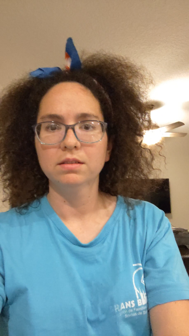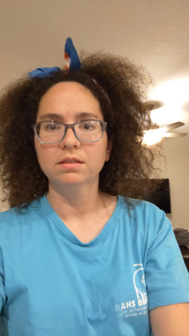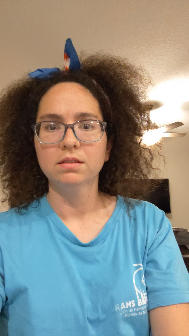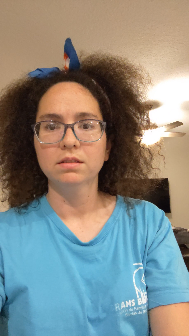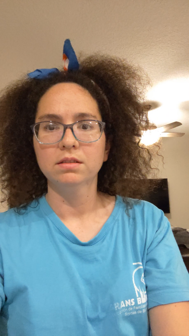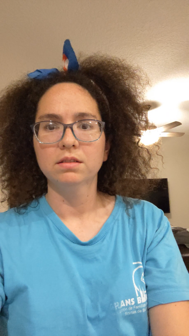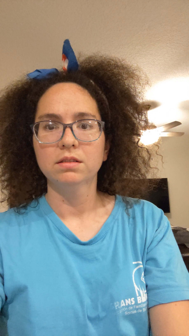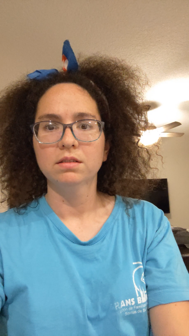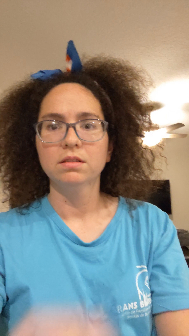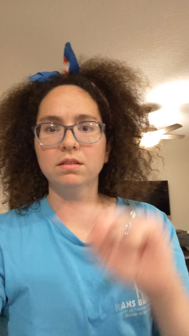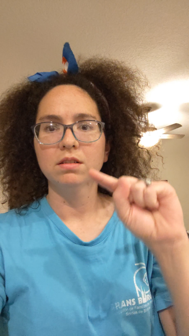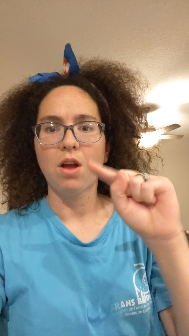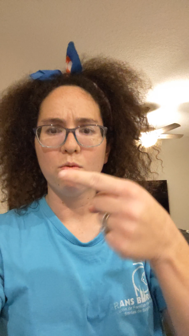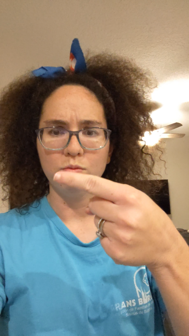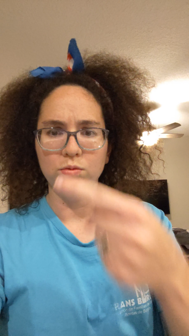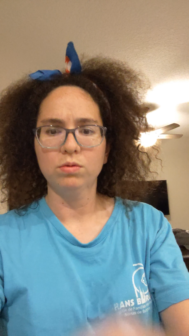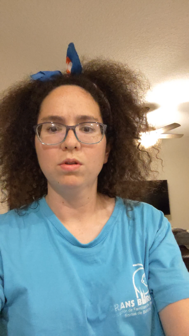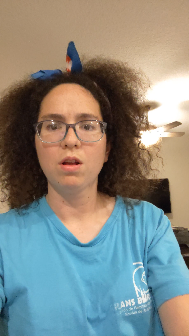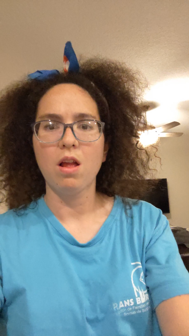hurt